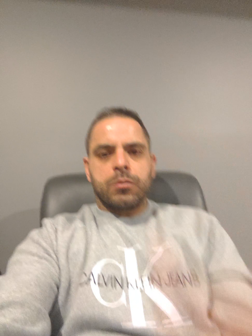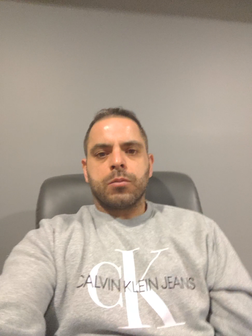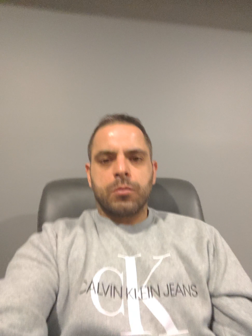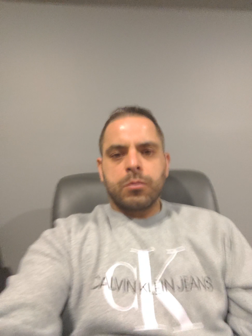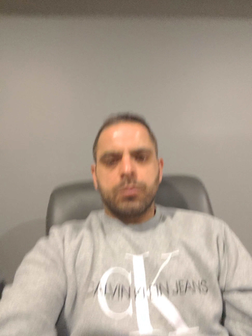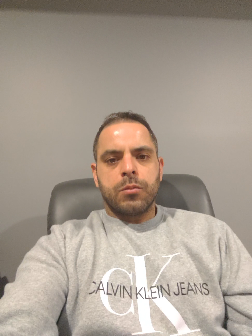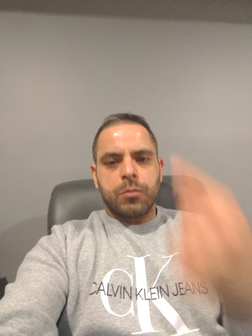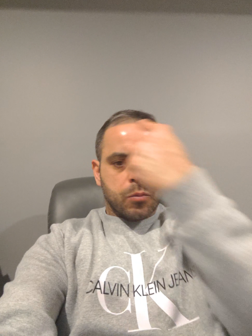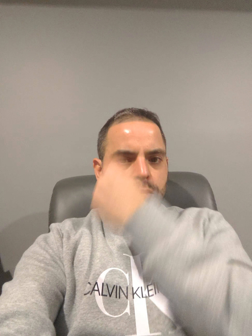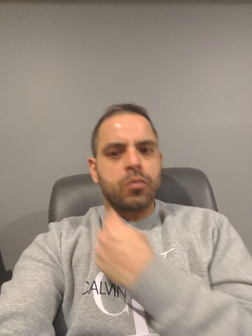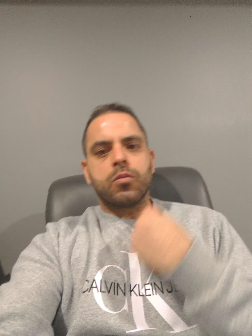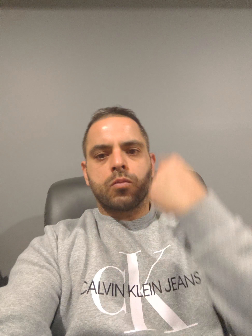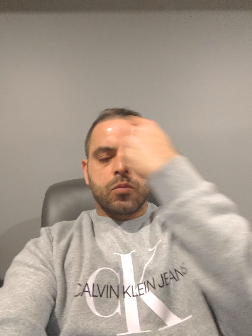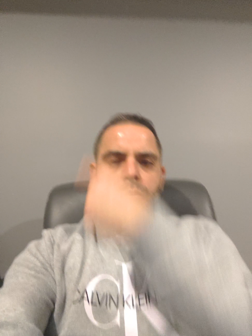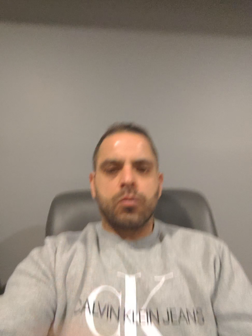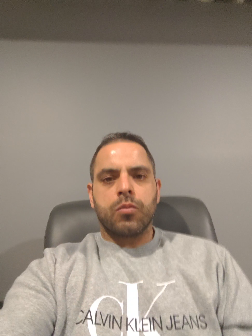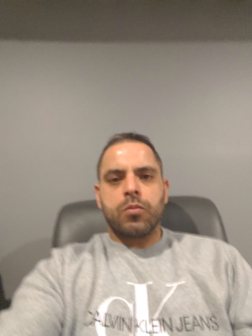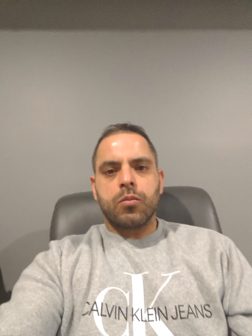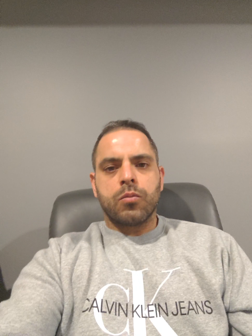face